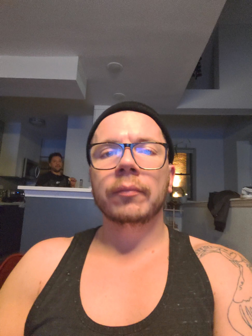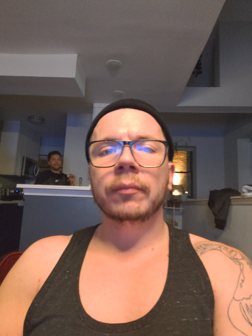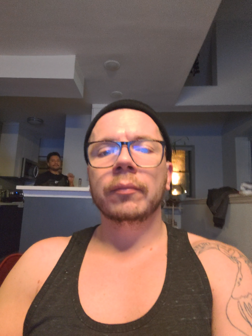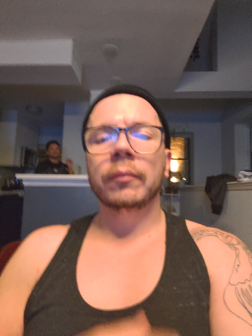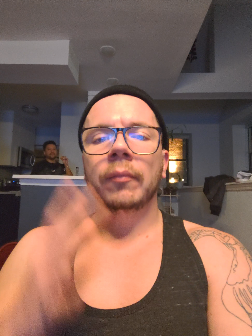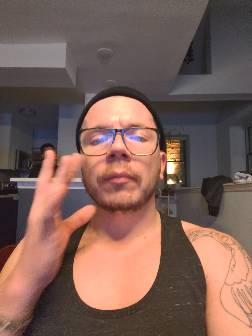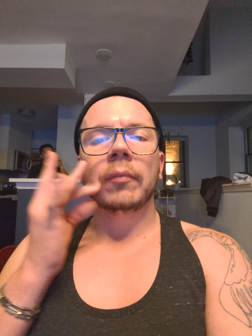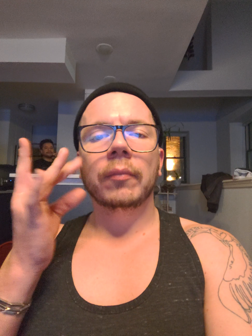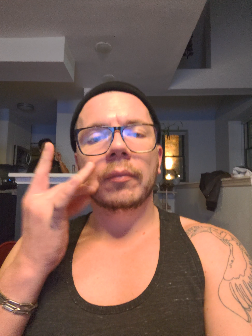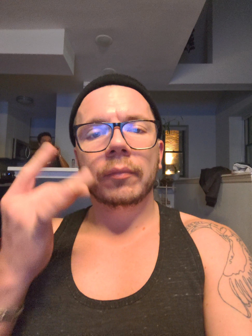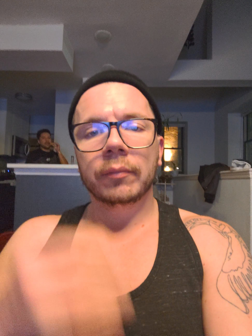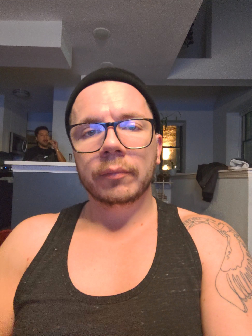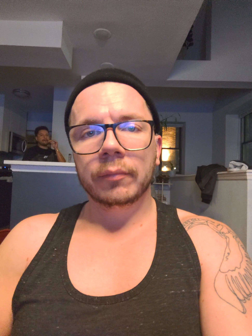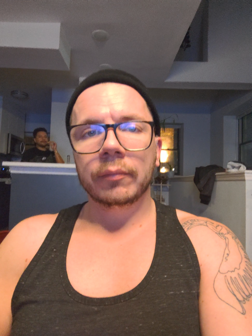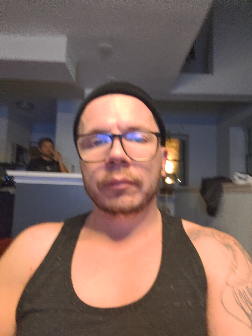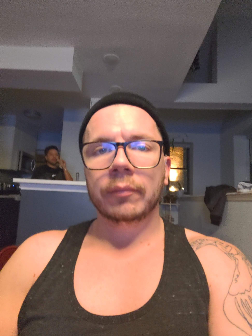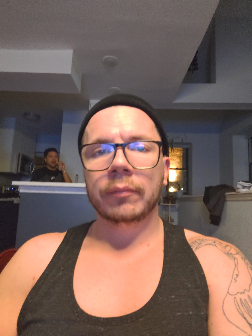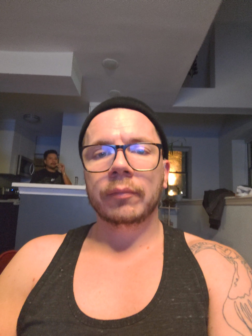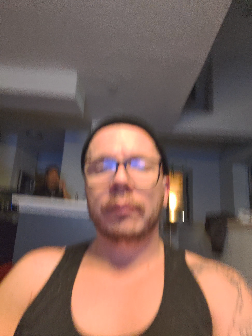cat